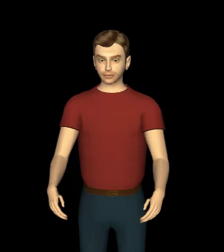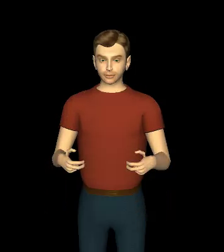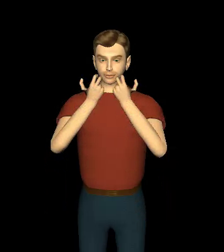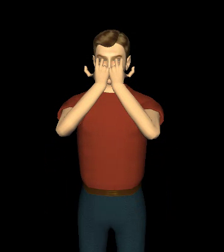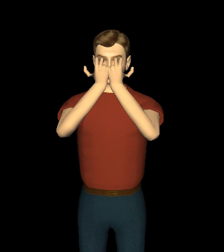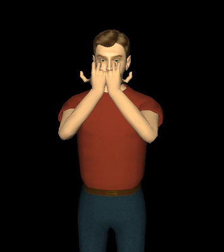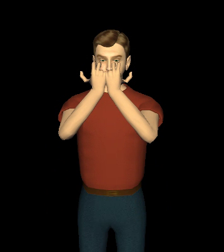معجب